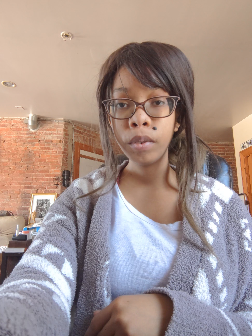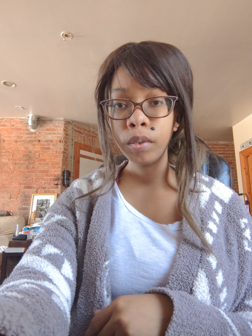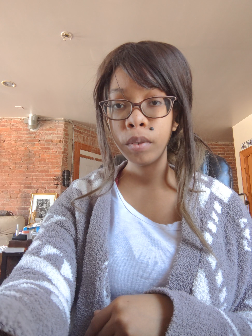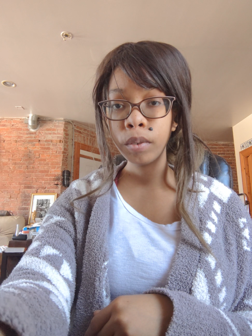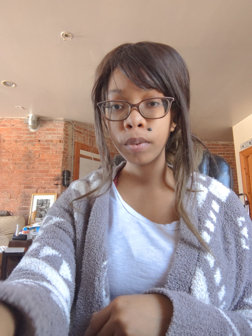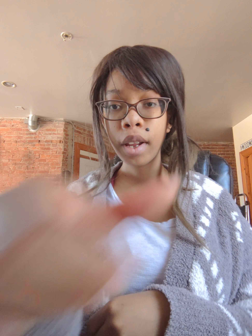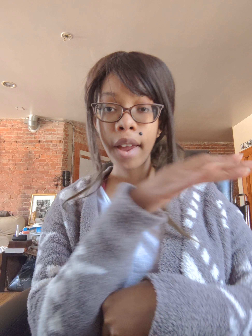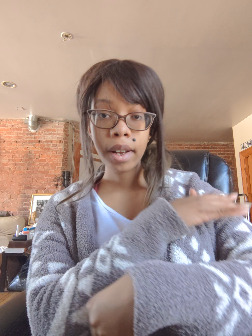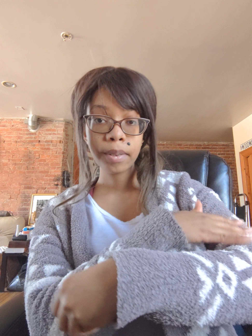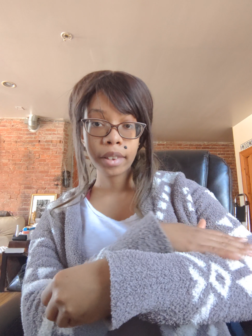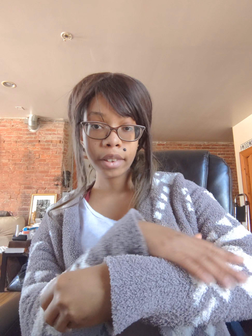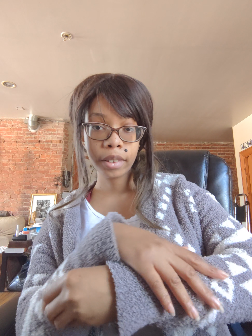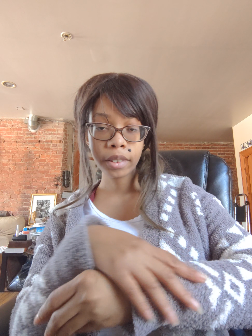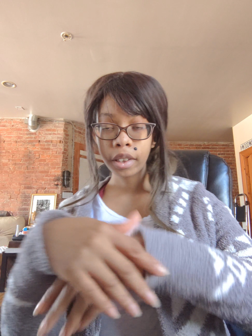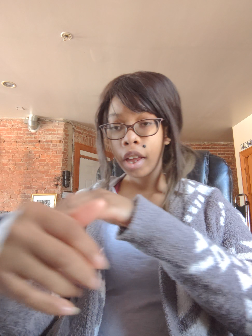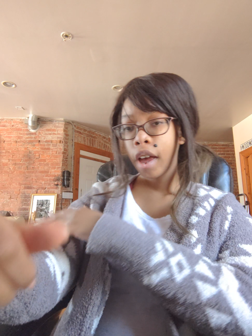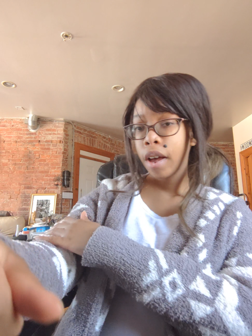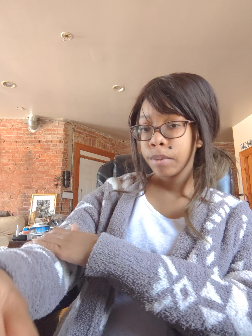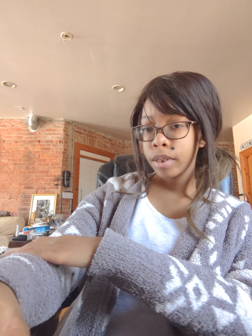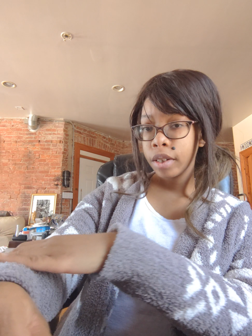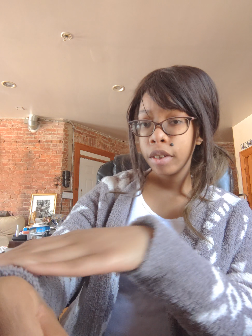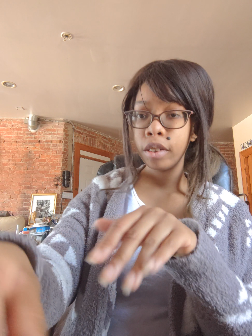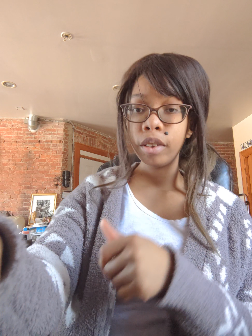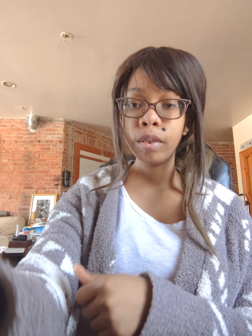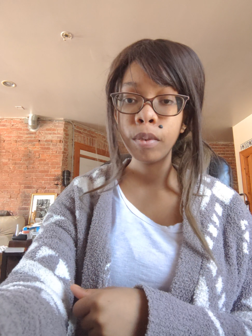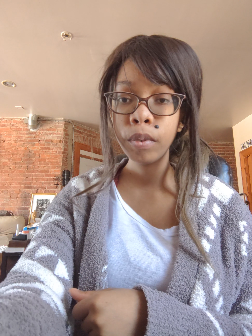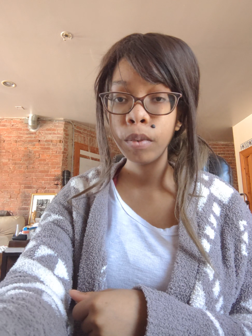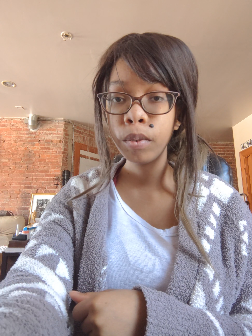arm